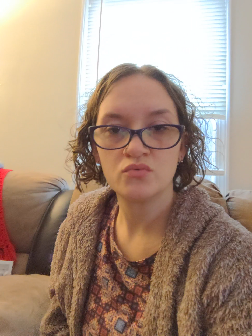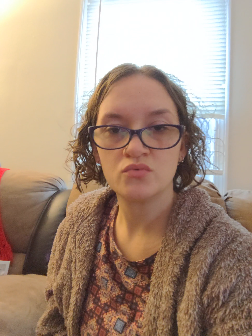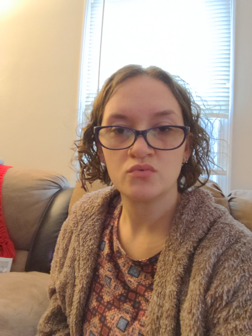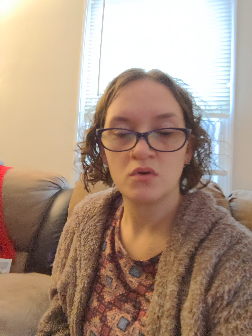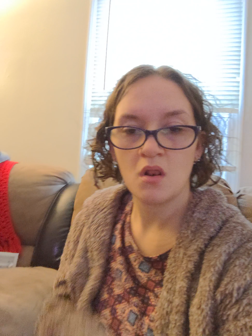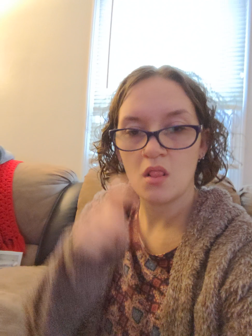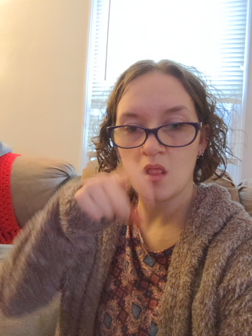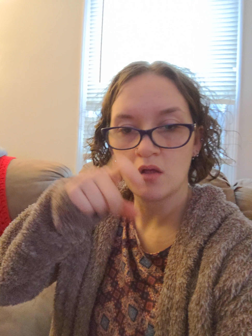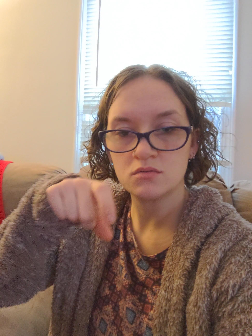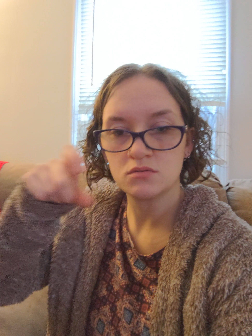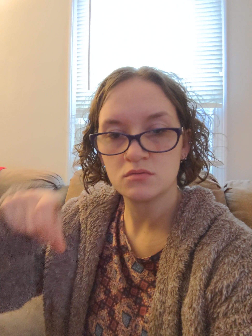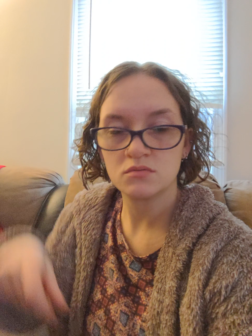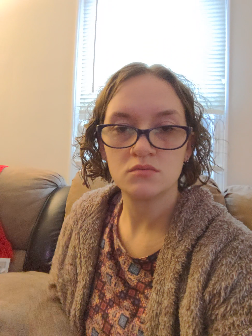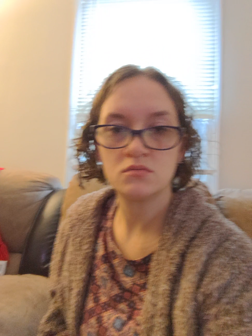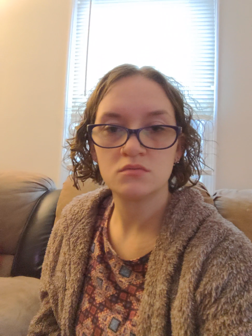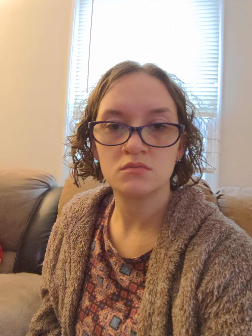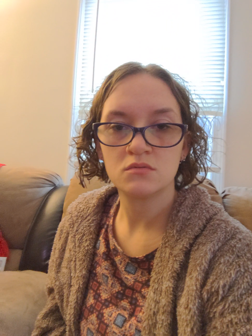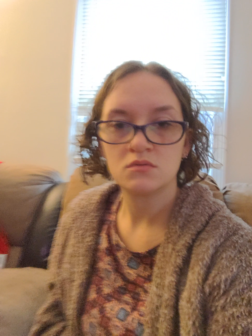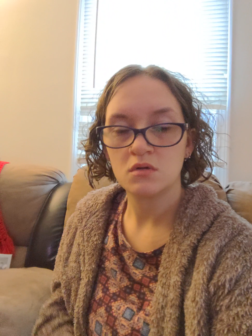closet